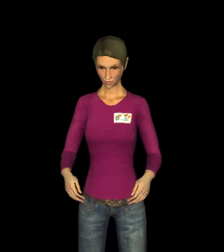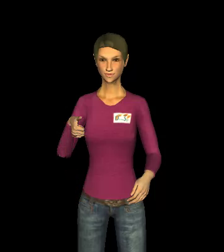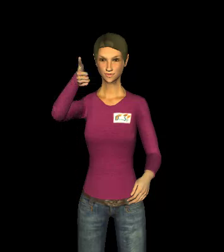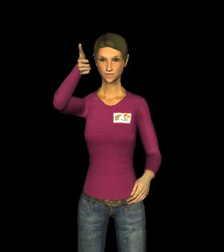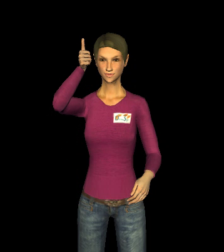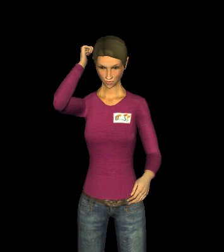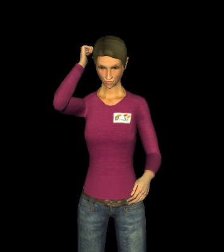أمس